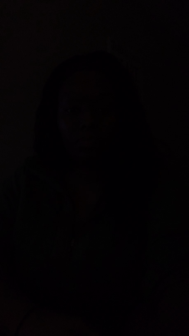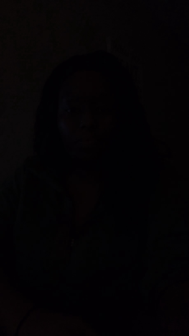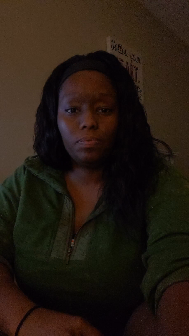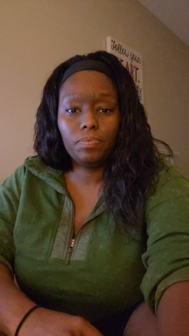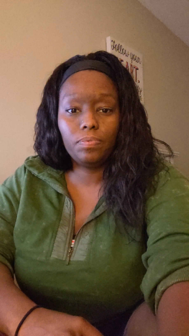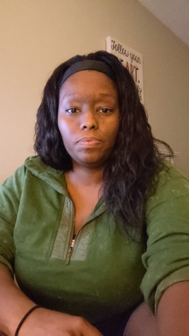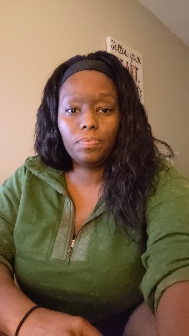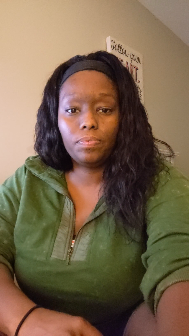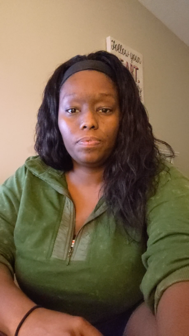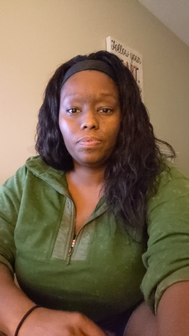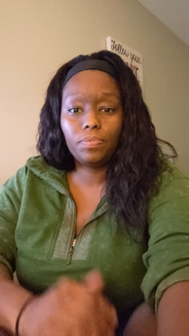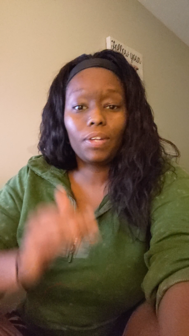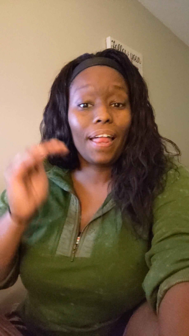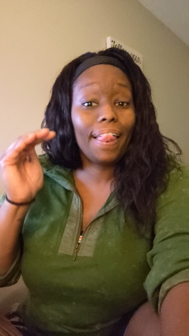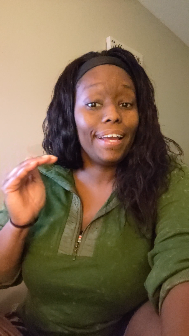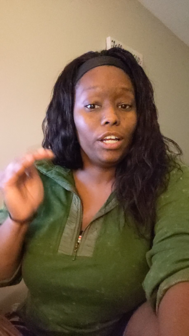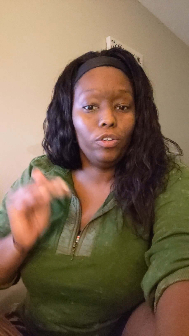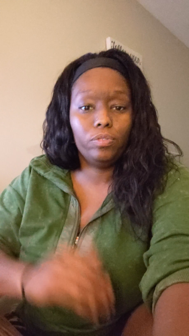little